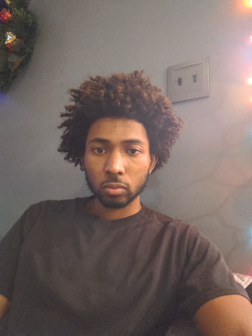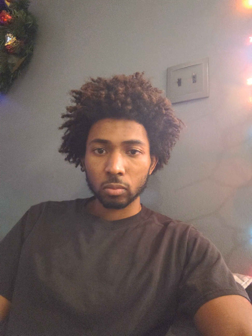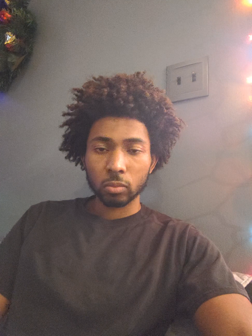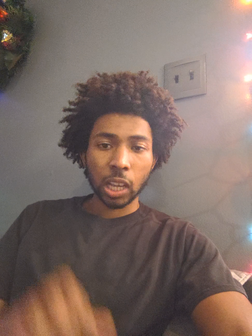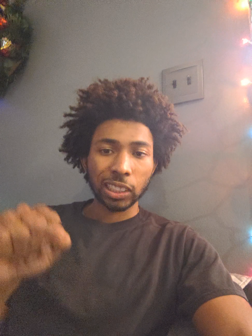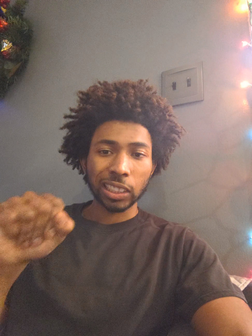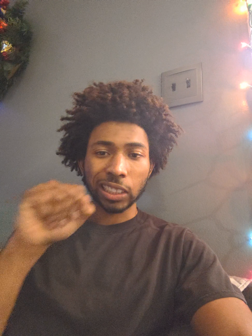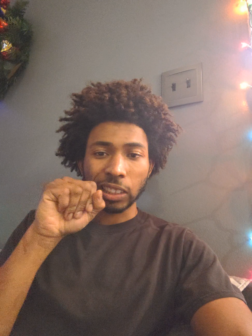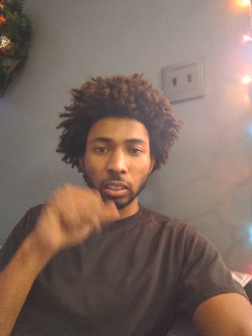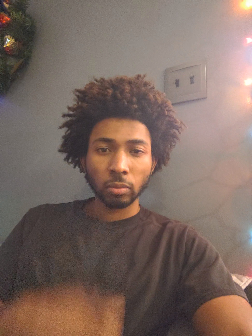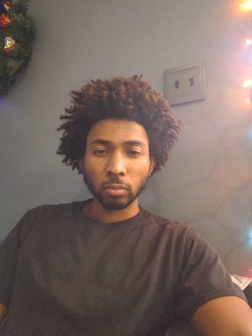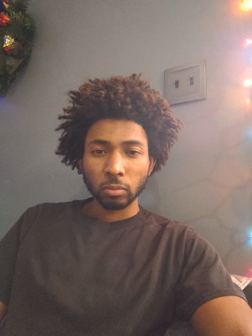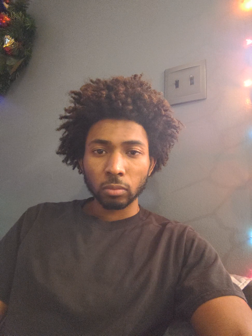carrot